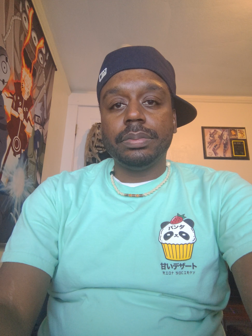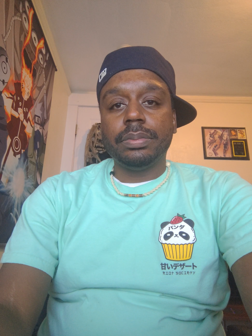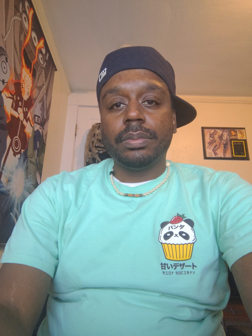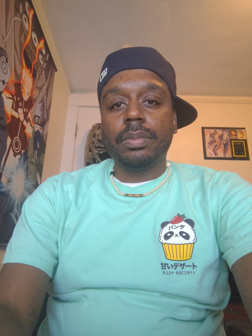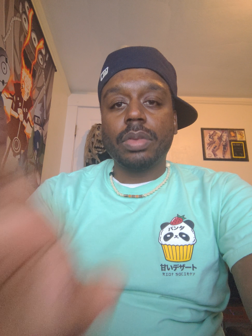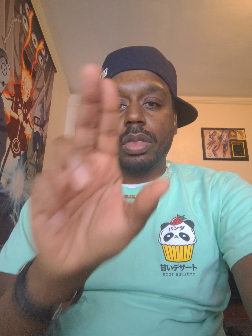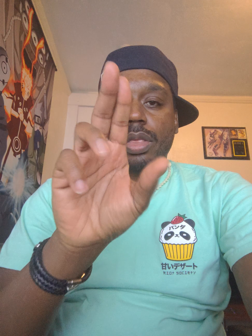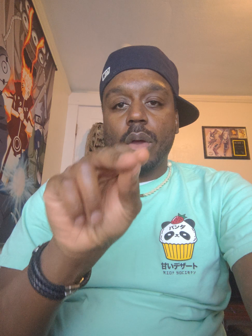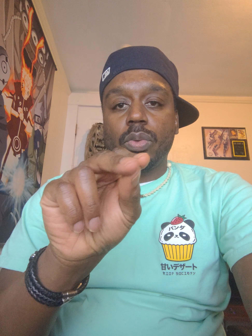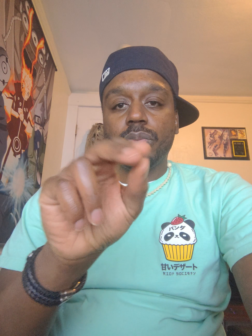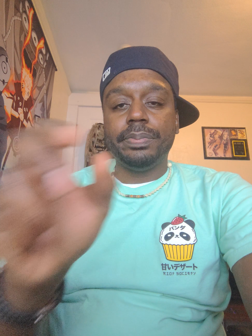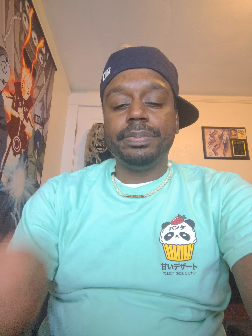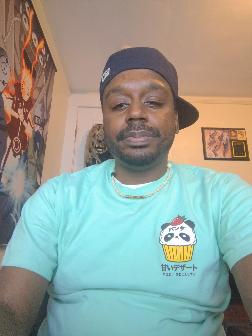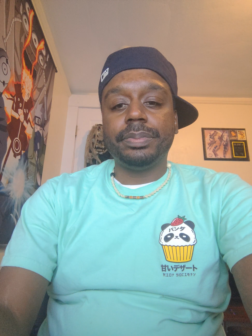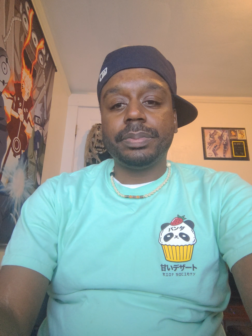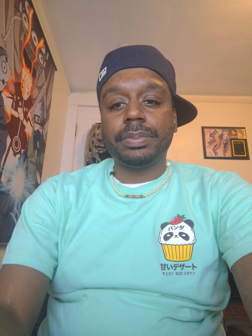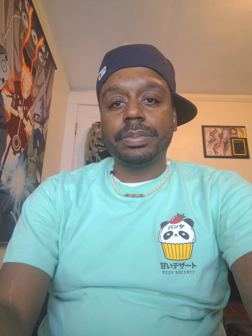no